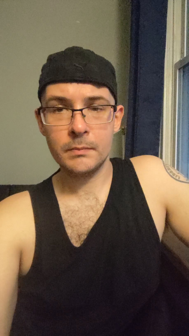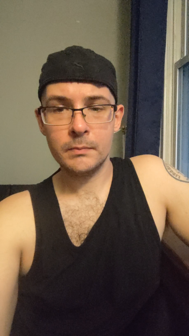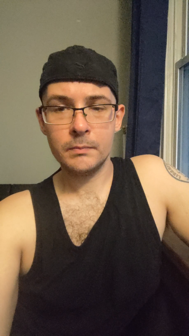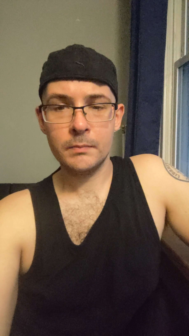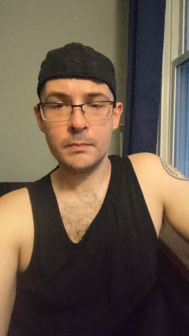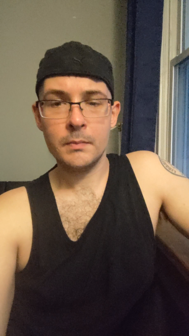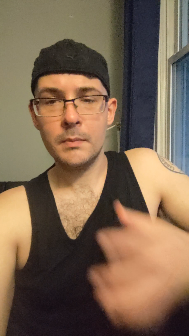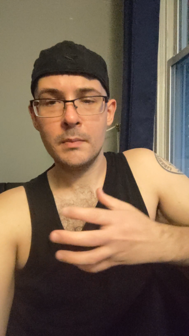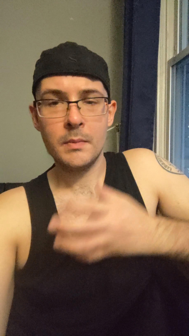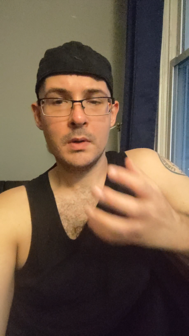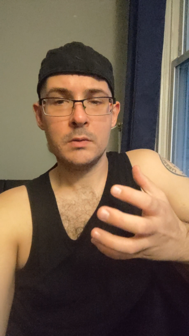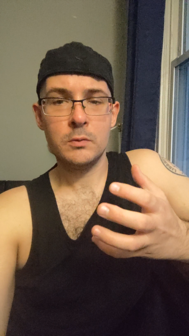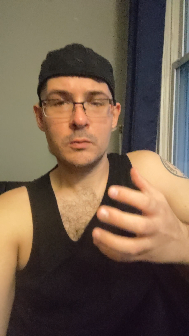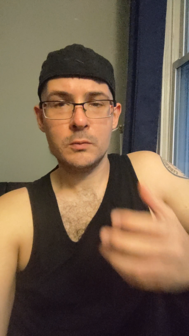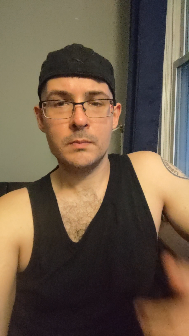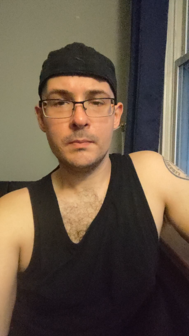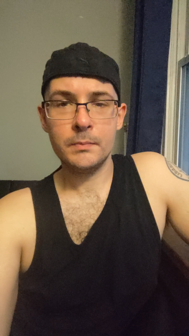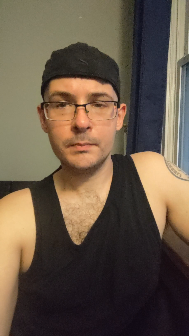much